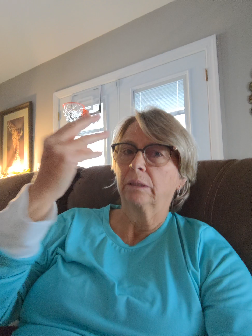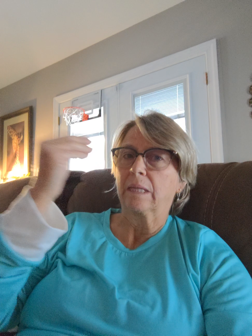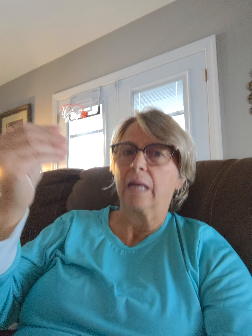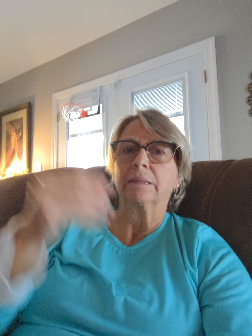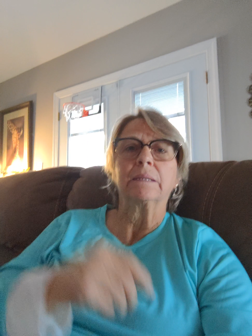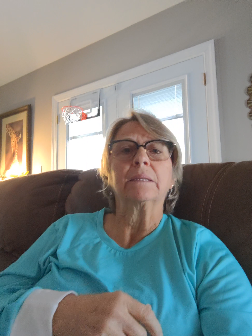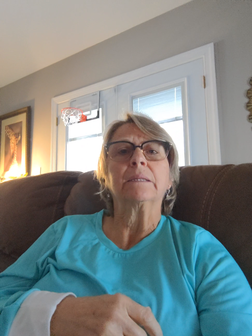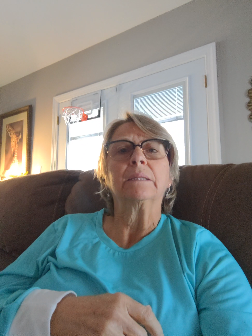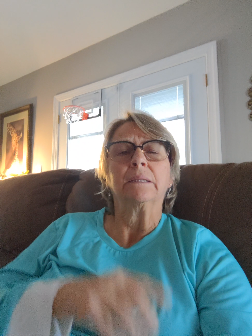outside